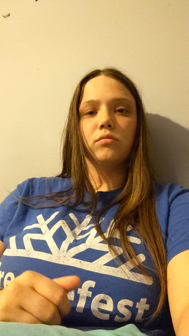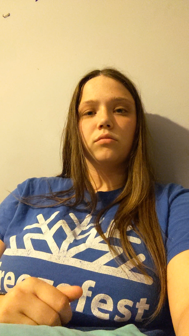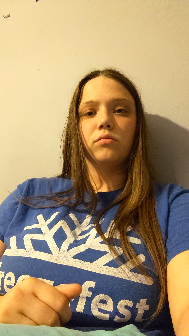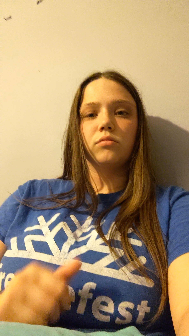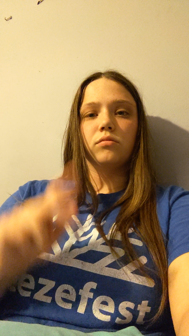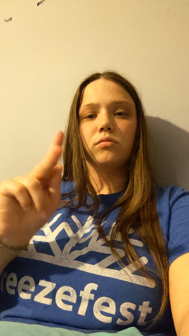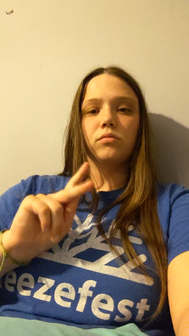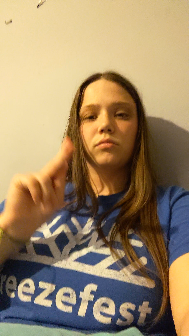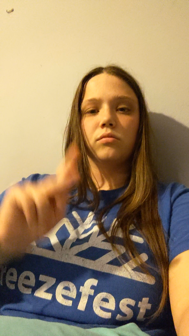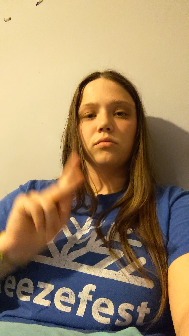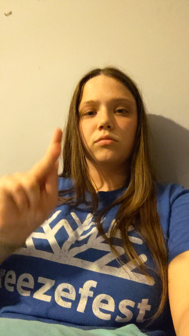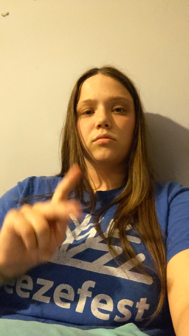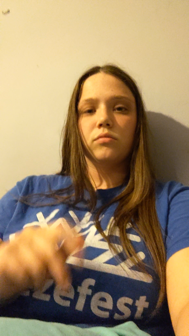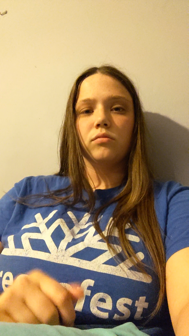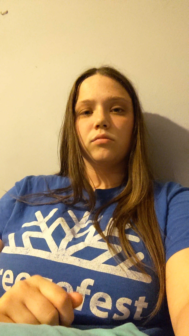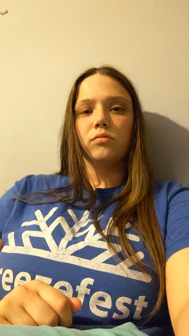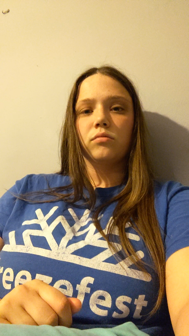people